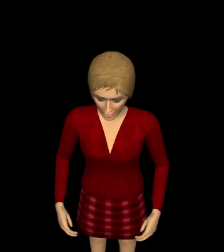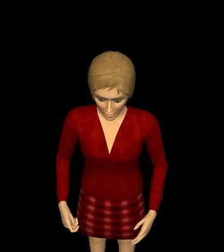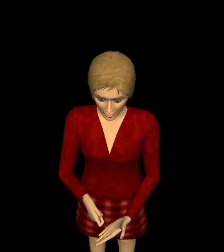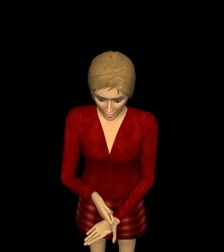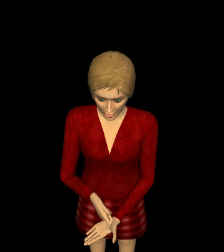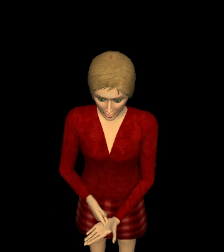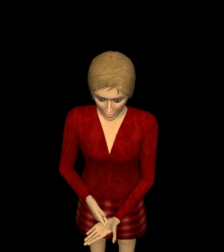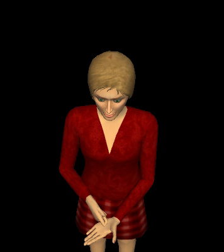يشتري